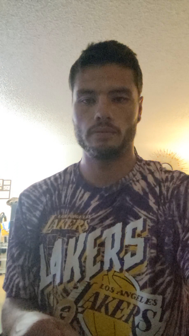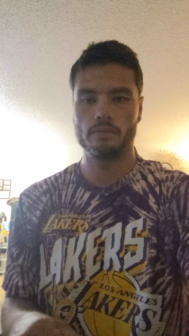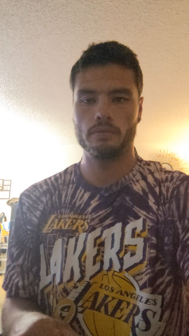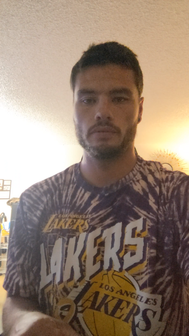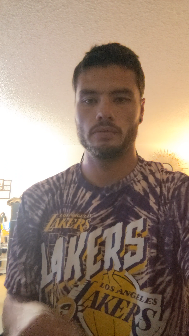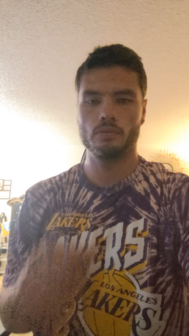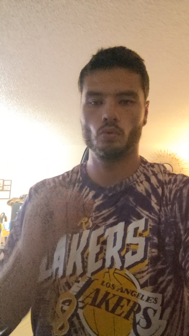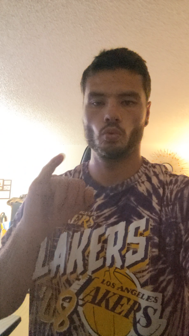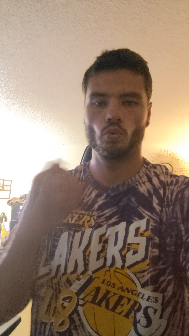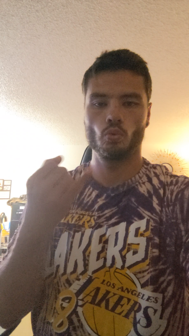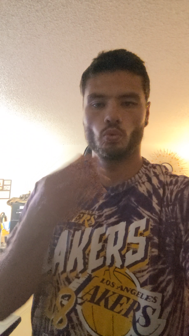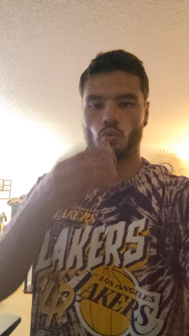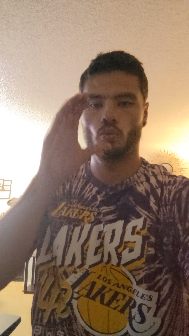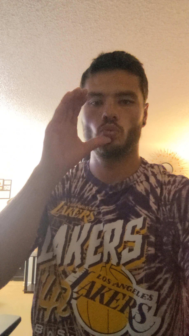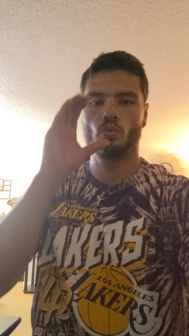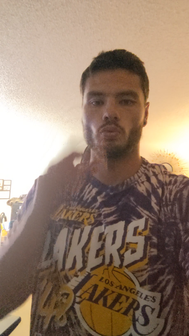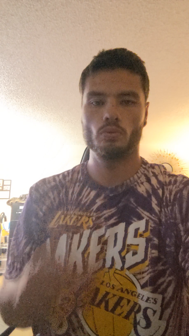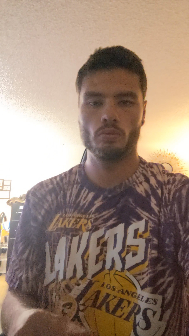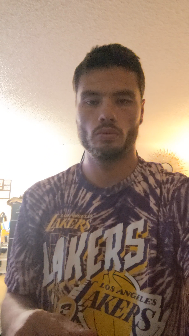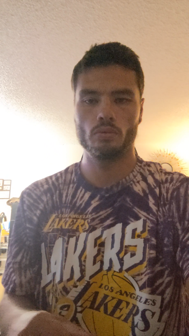juice